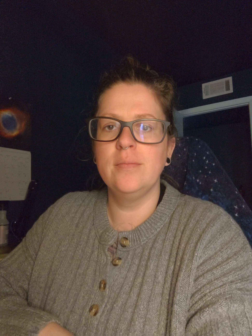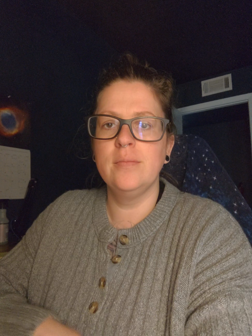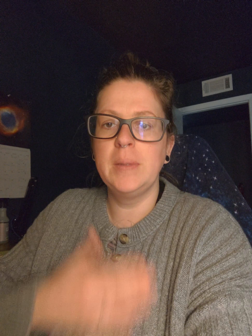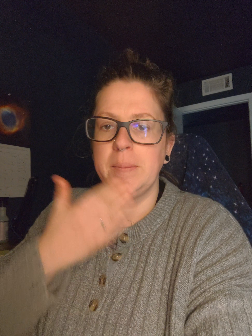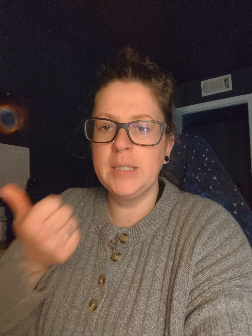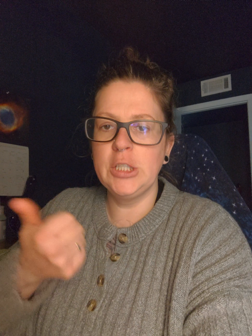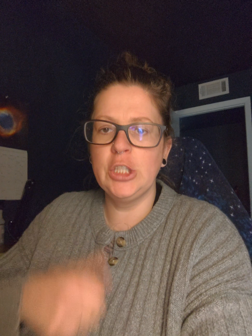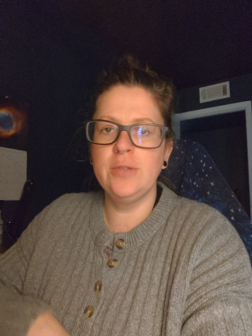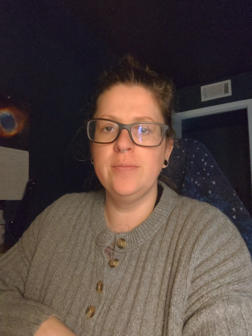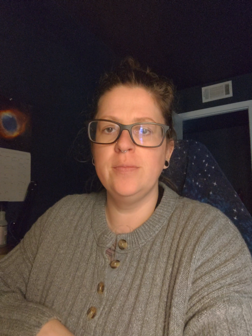better